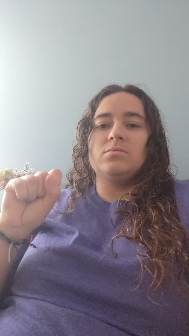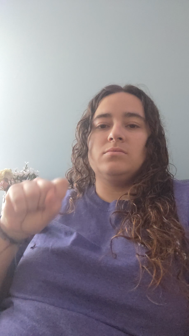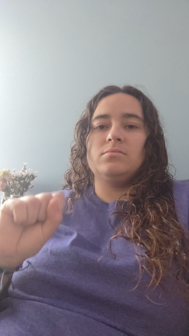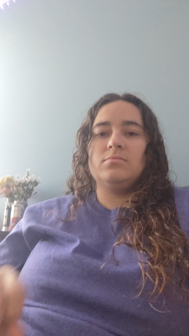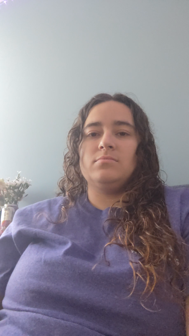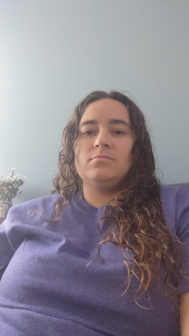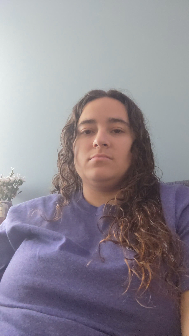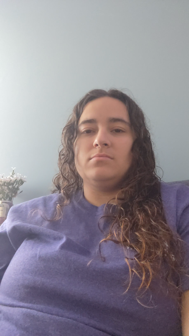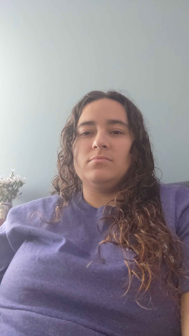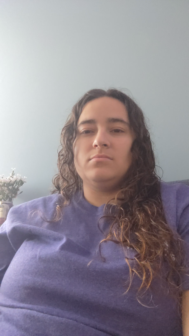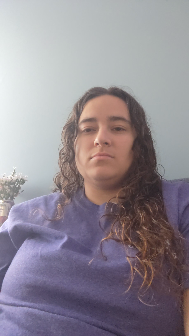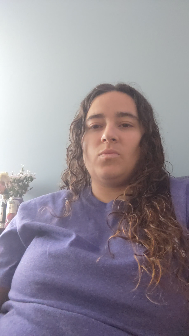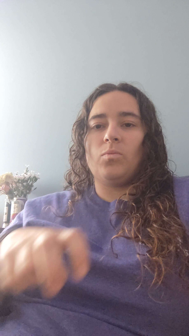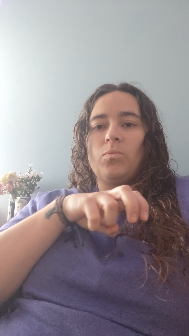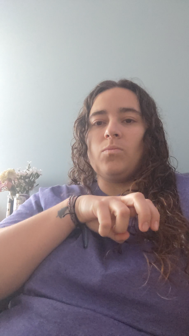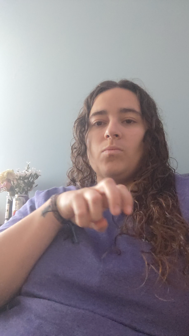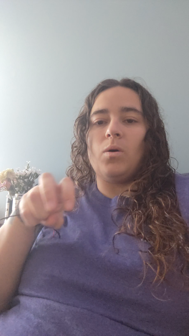porch